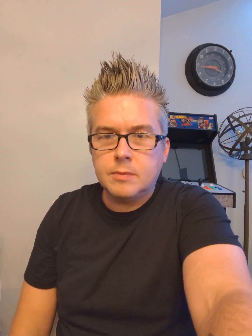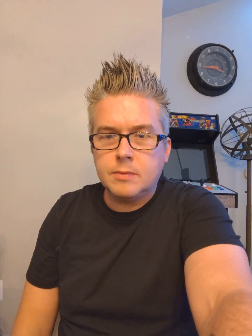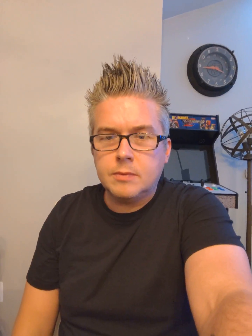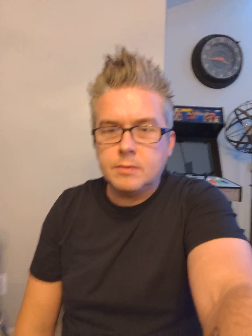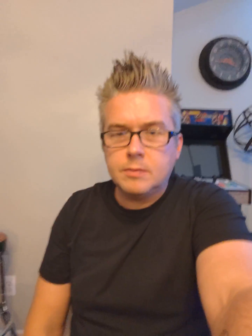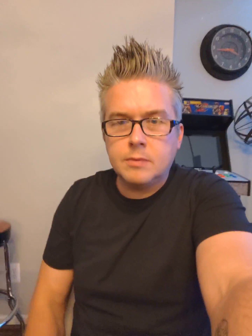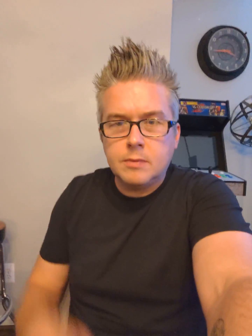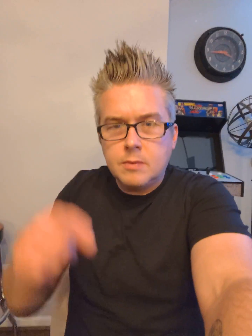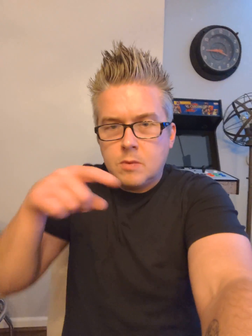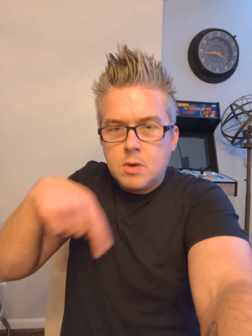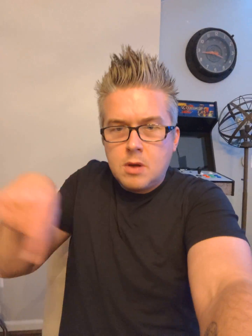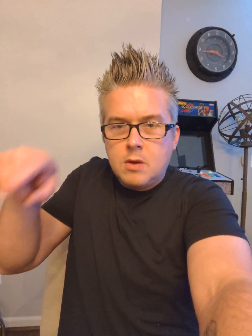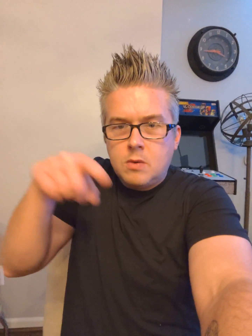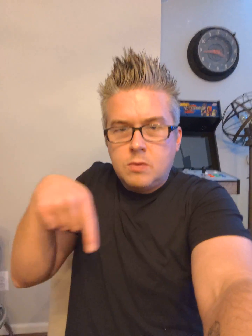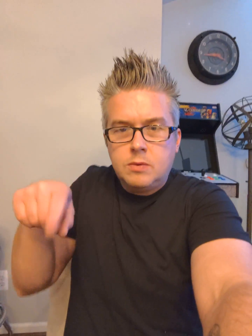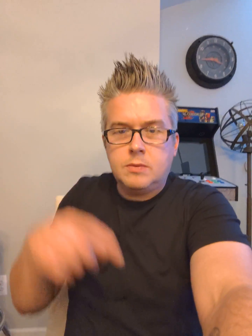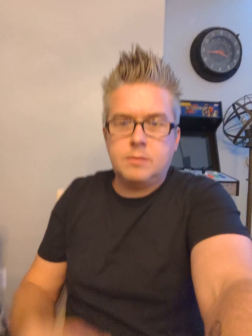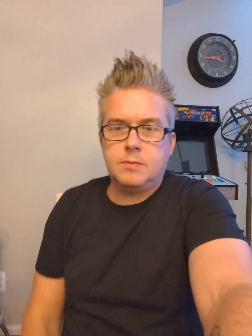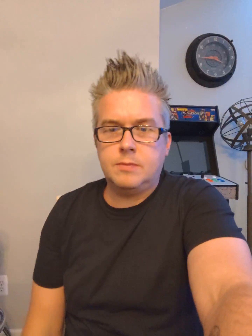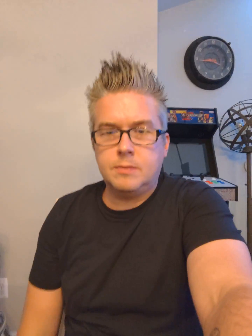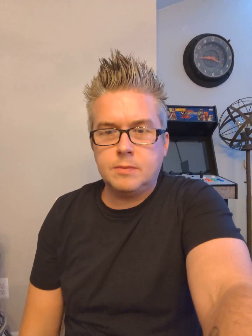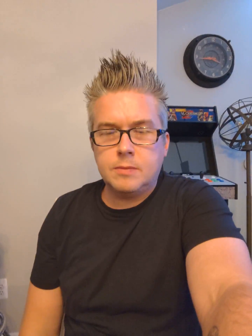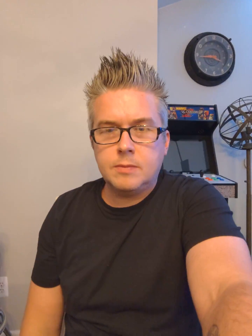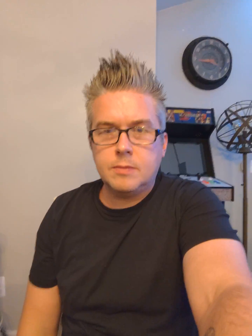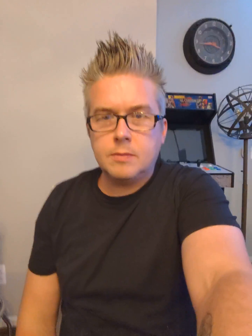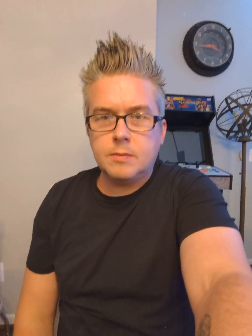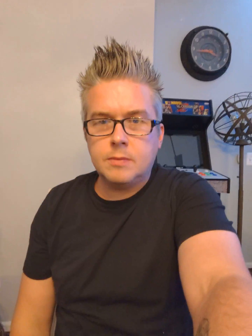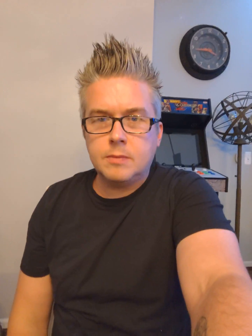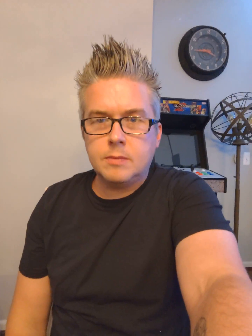around